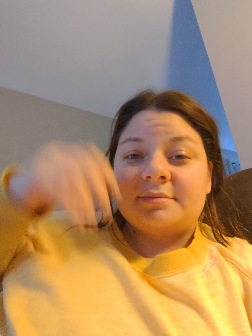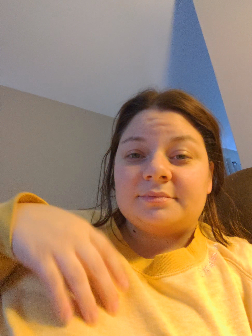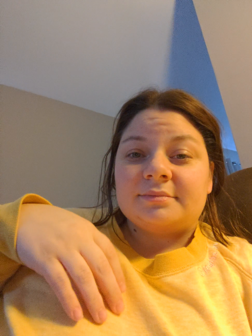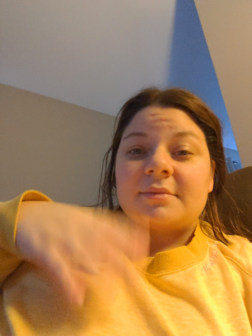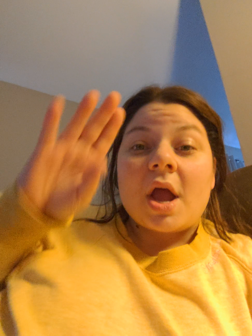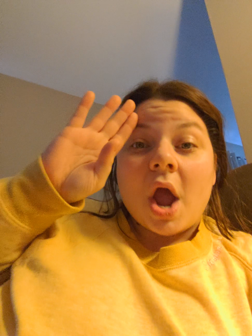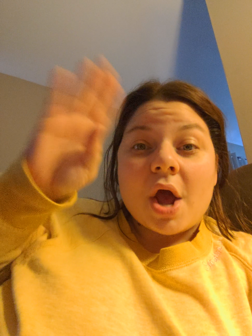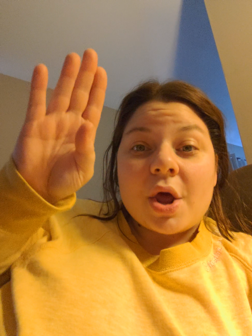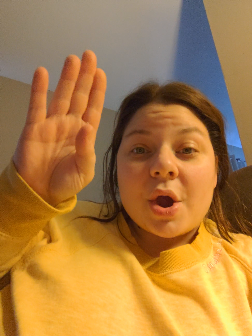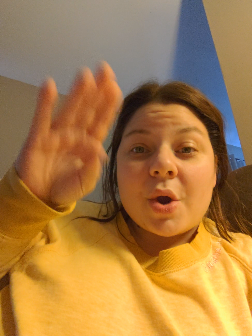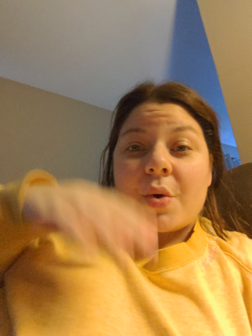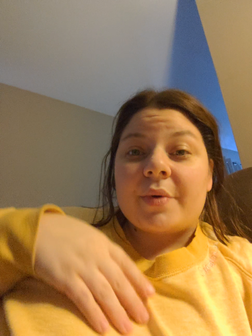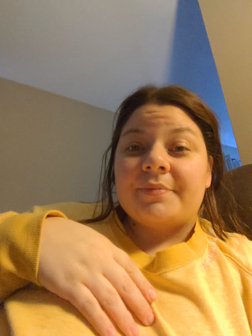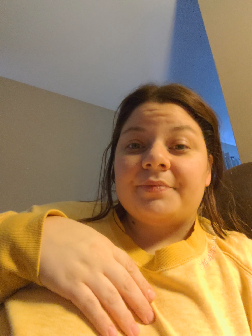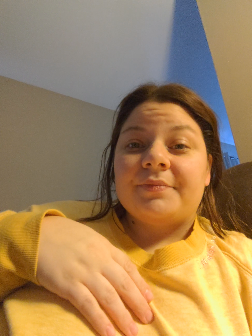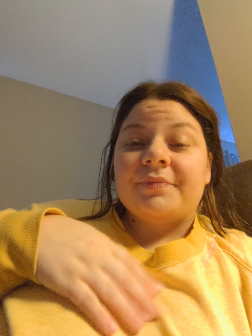hello